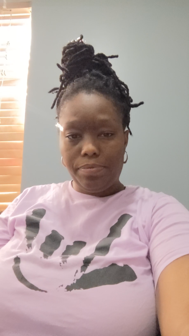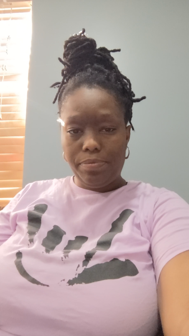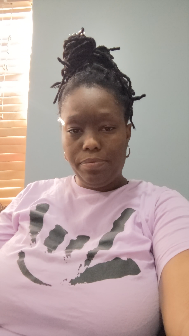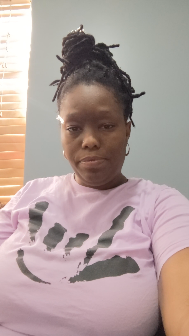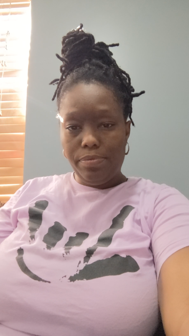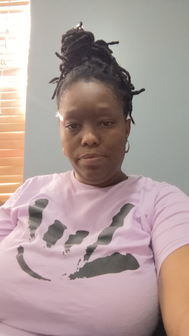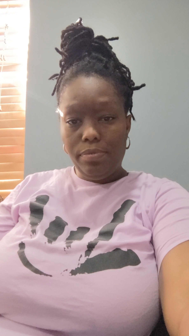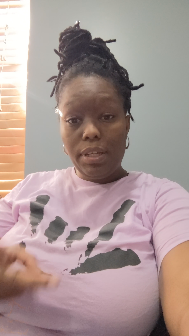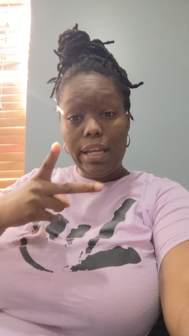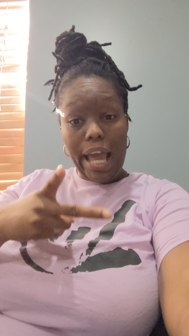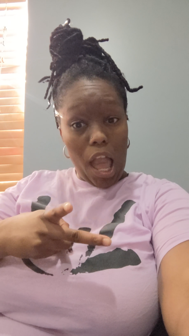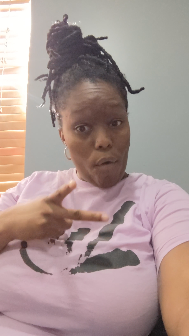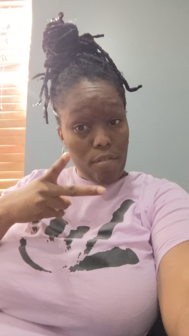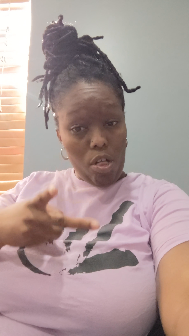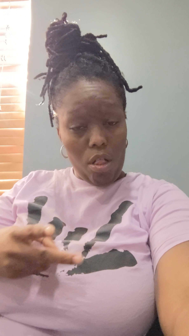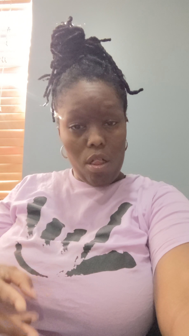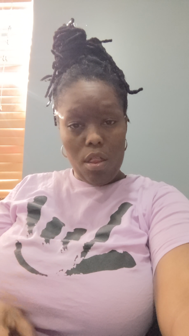careful